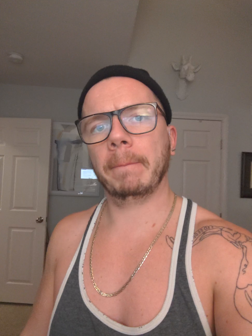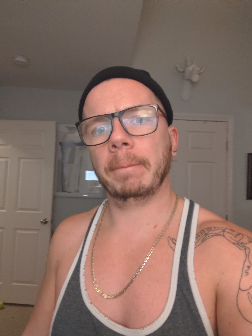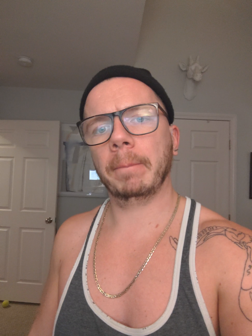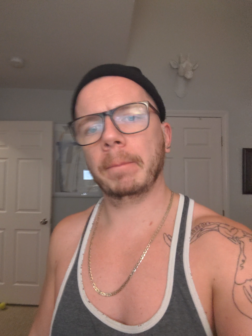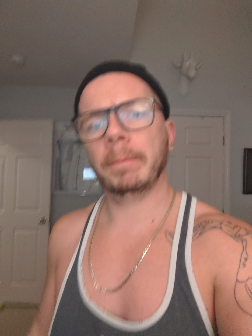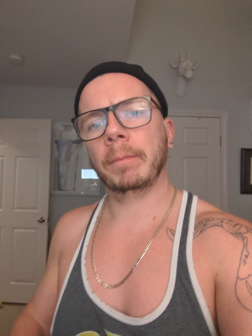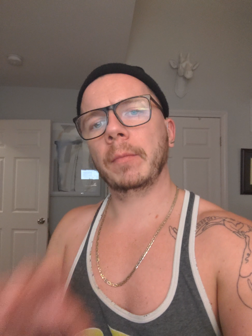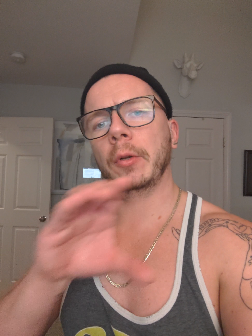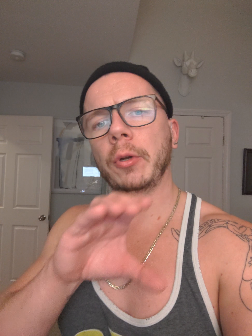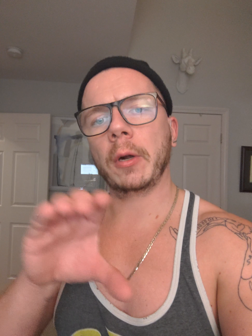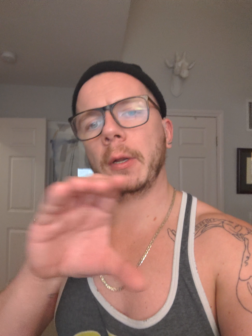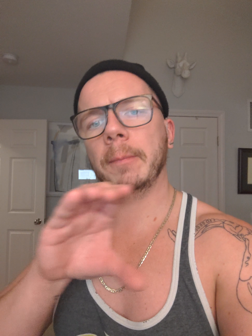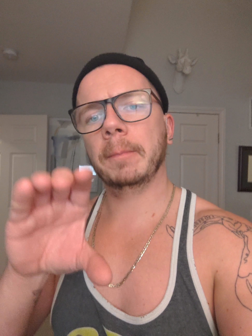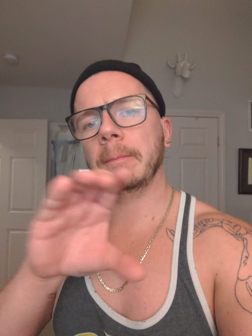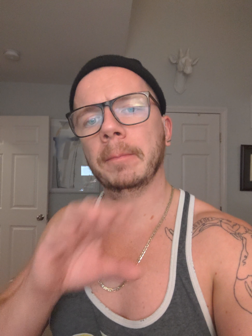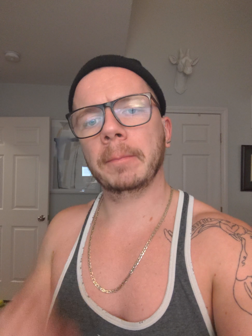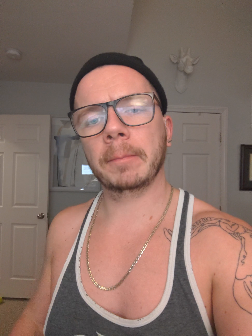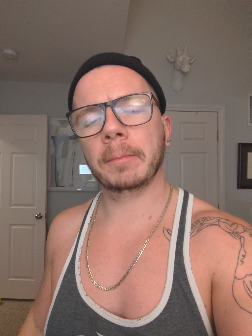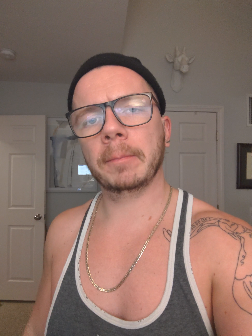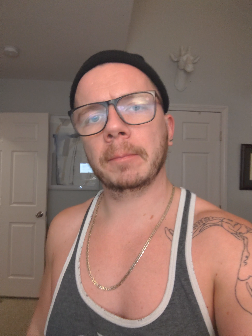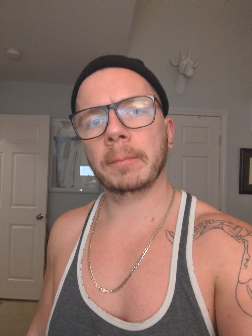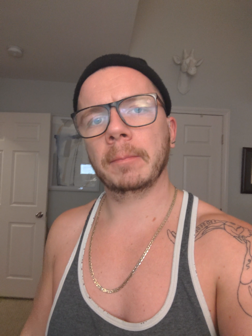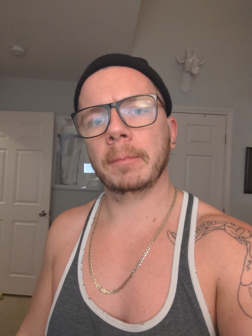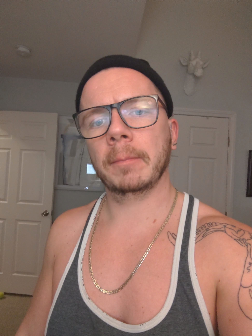chocolate